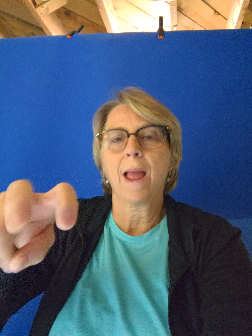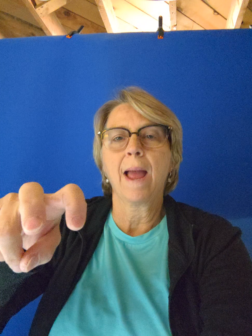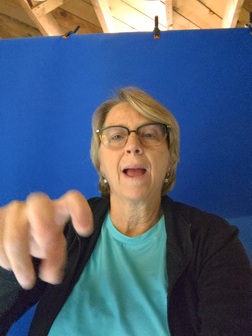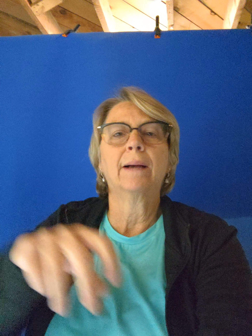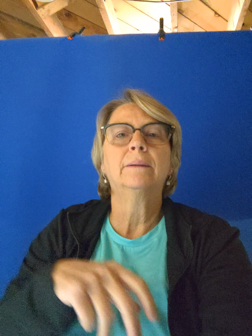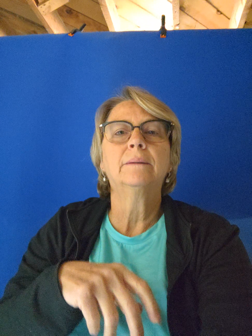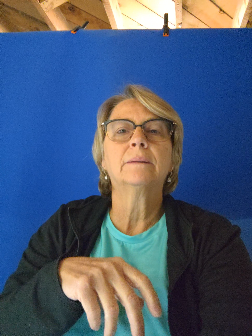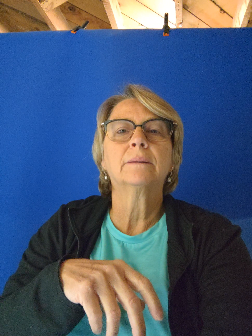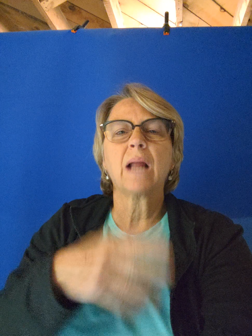ride